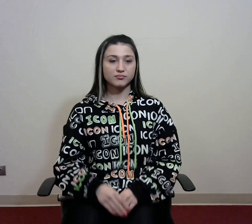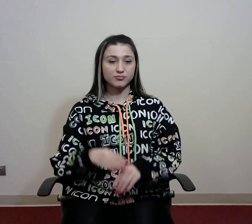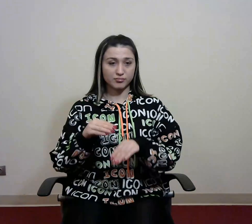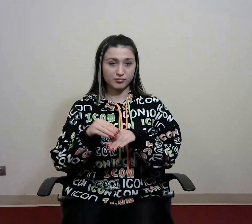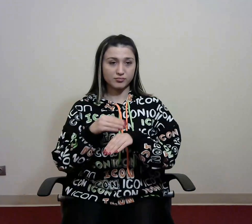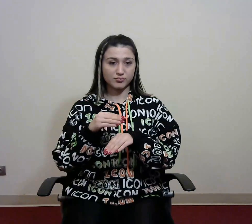yoldaşım